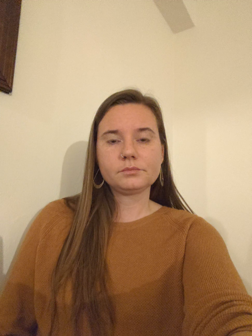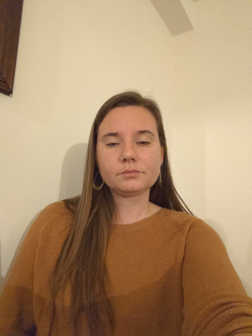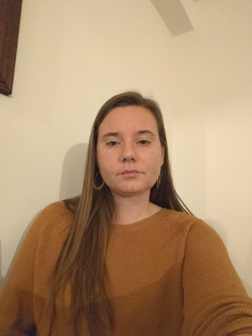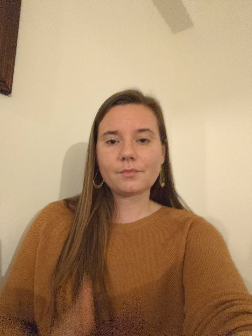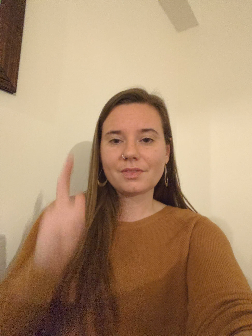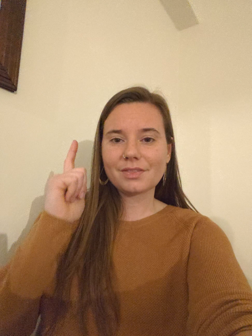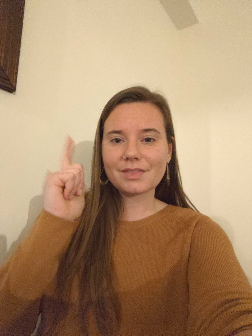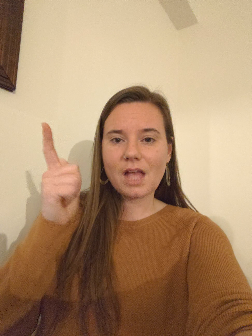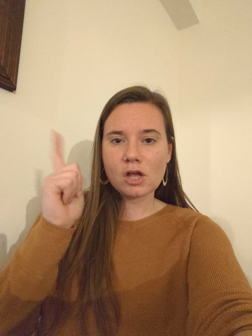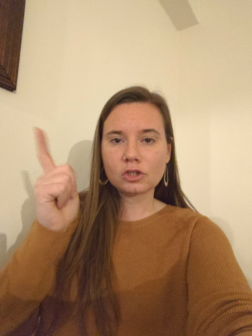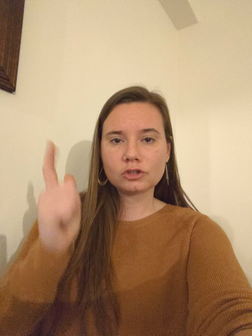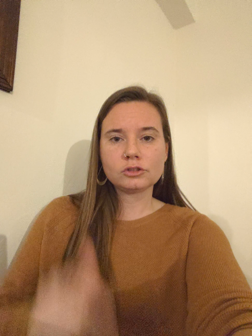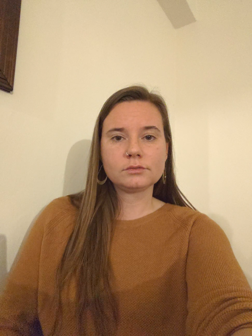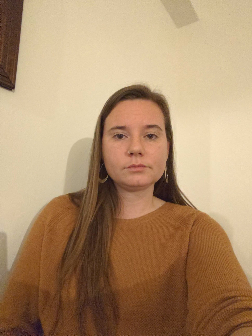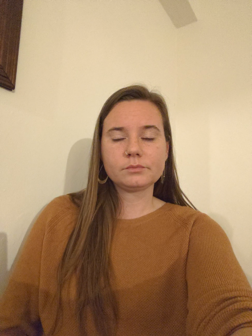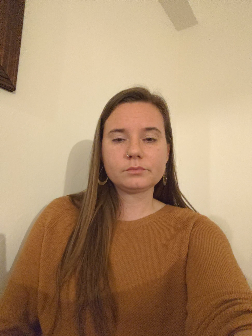later